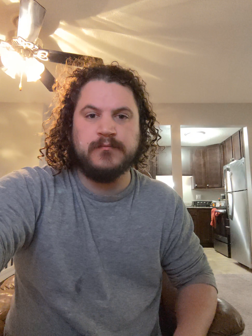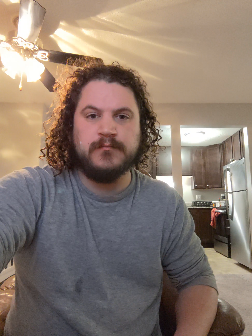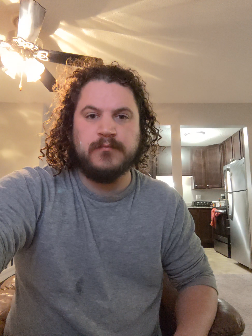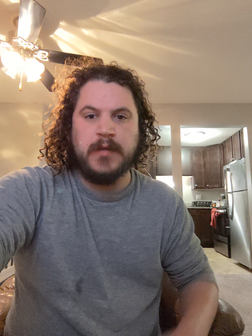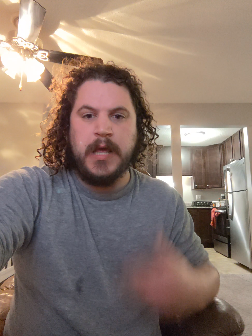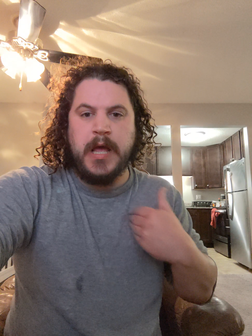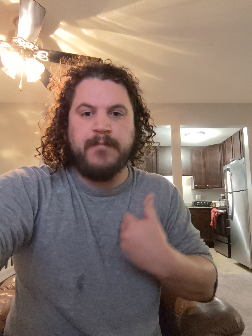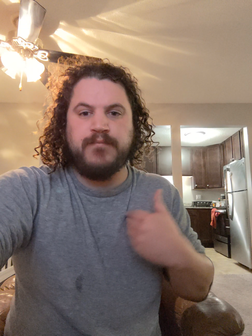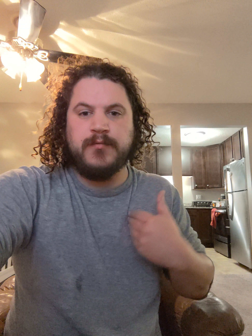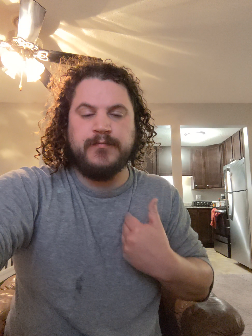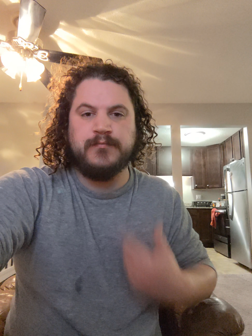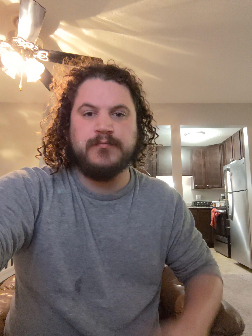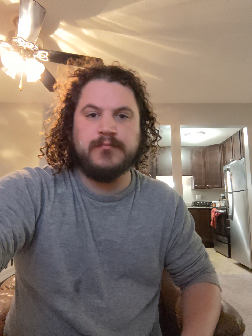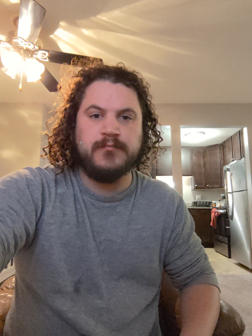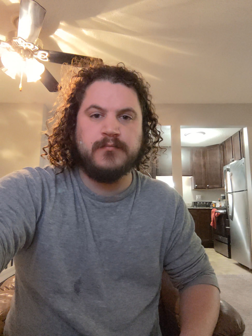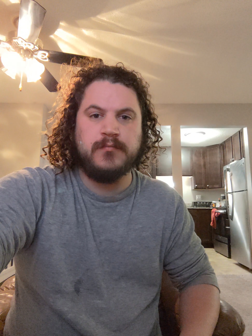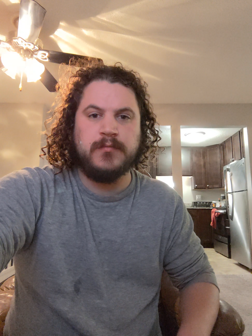animal